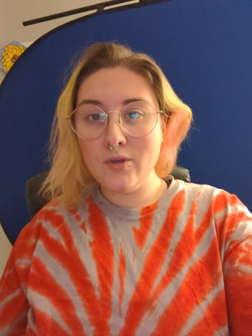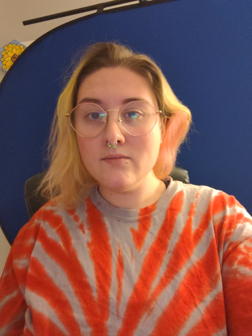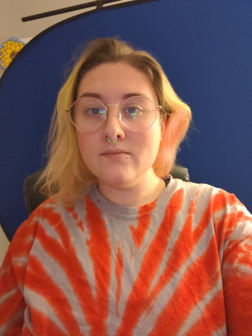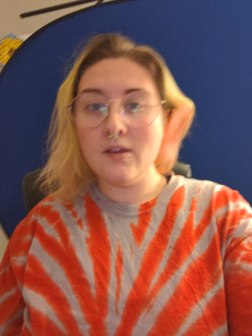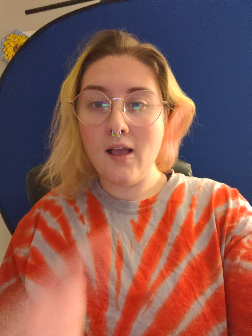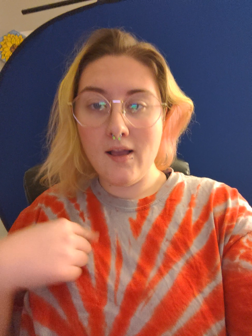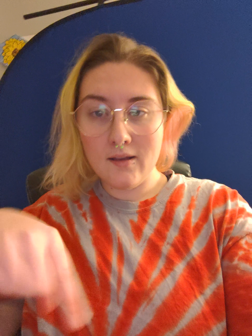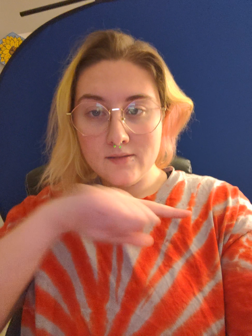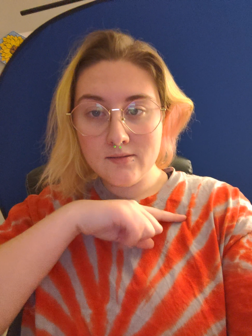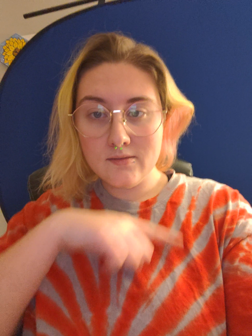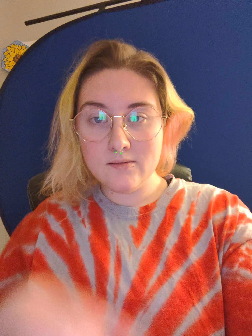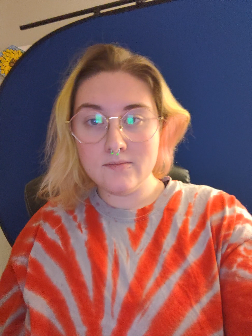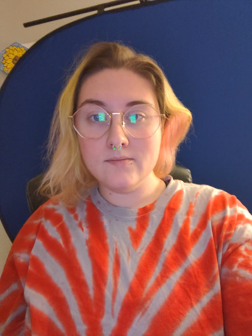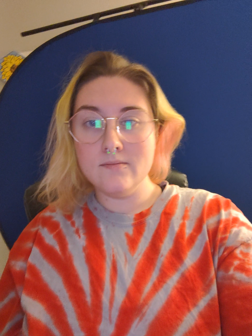we